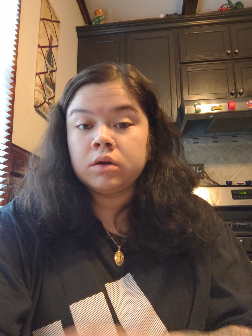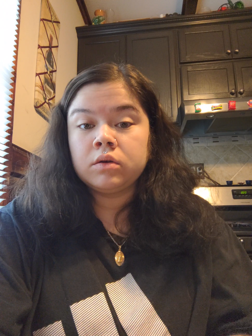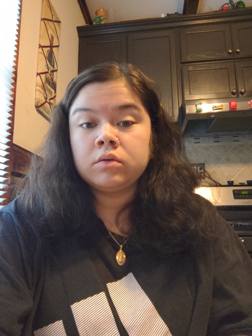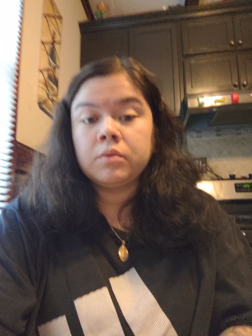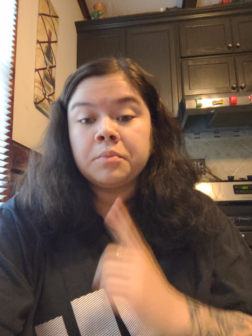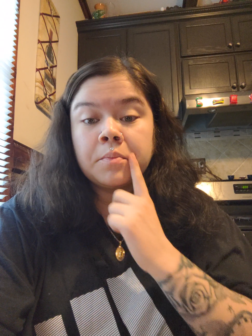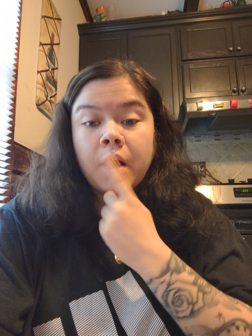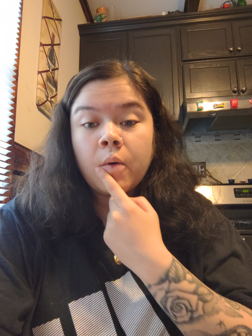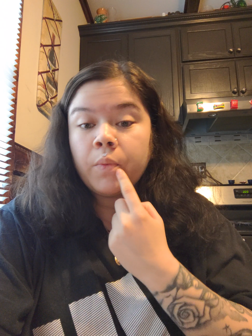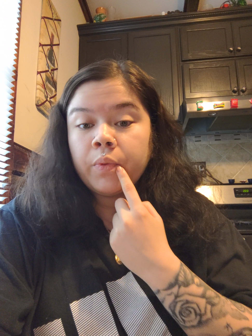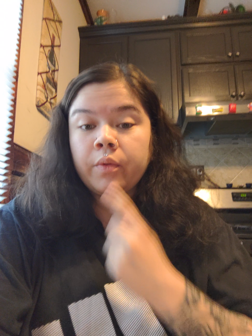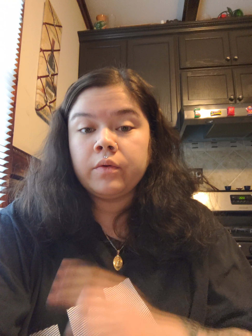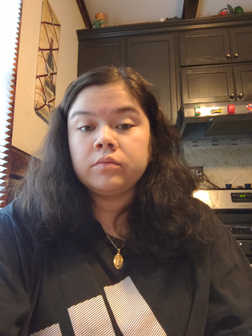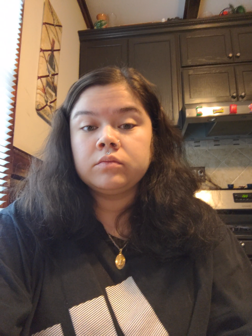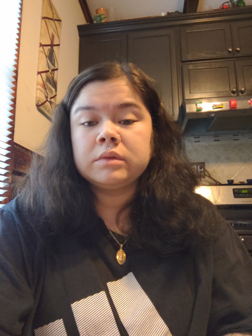mouth